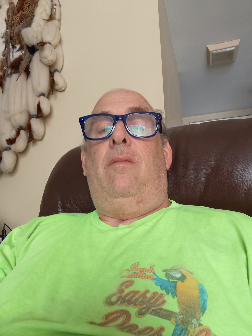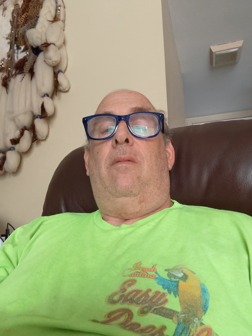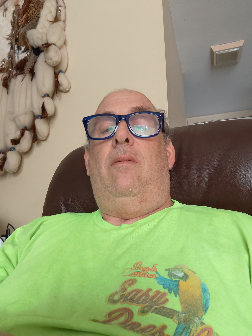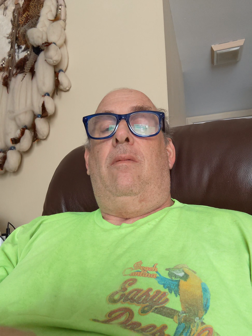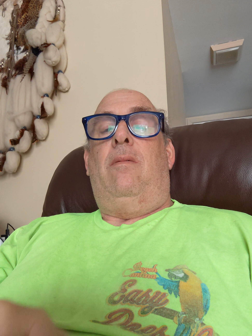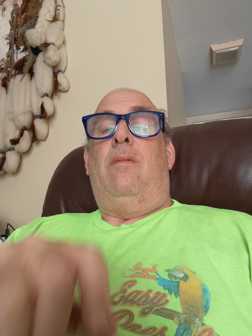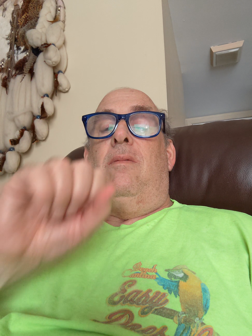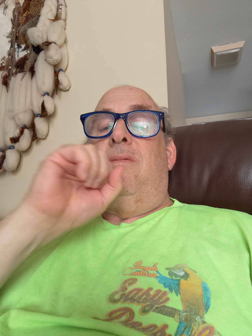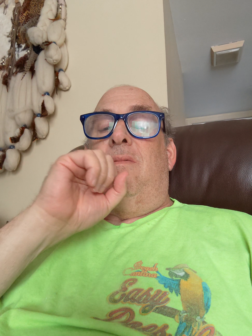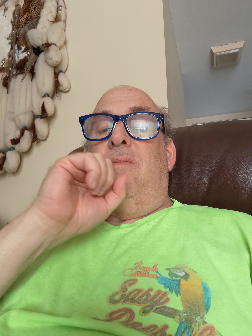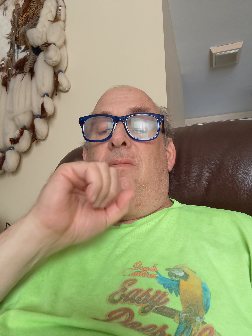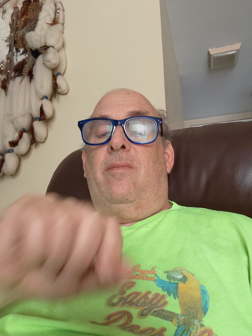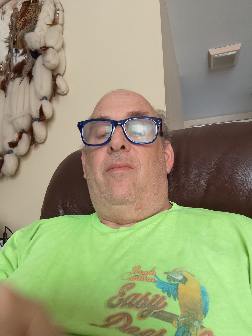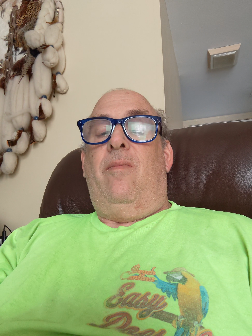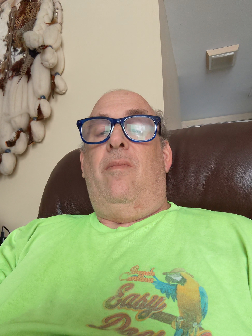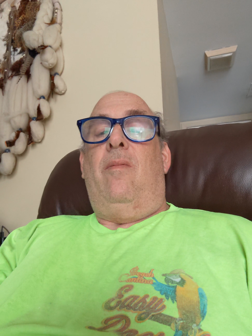snack